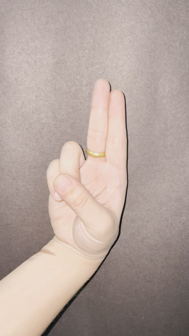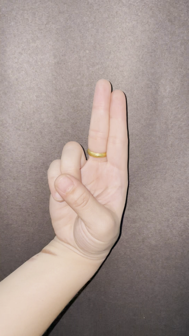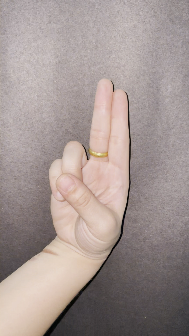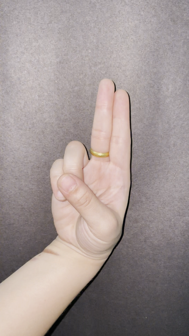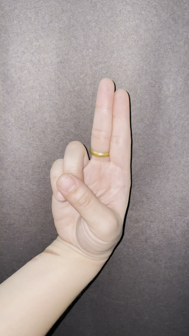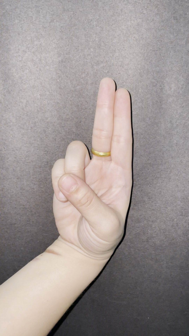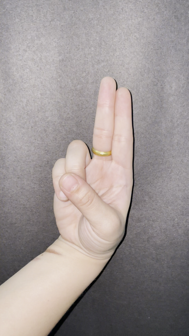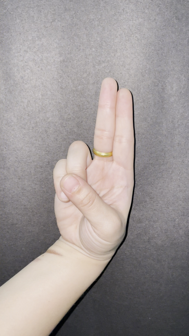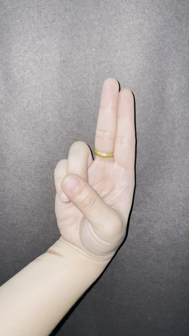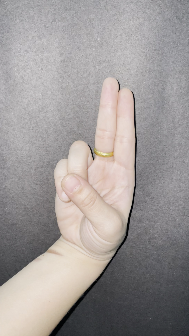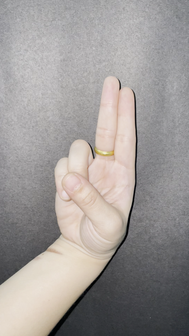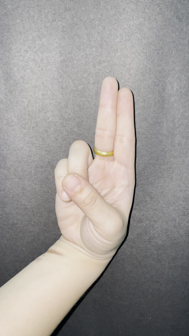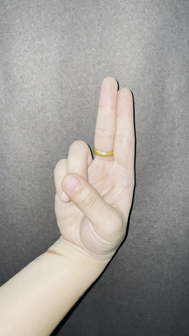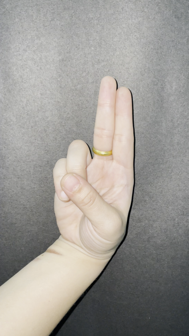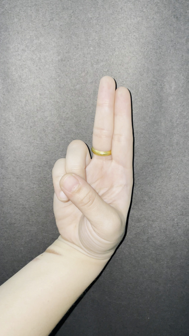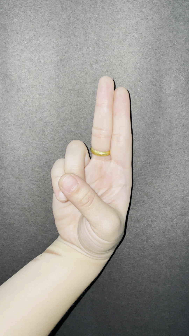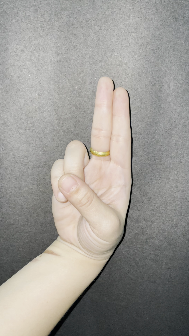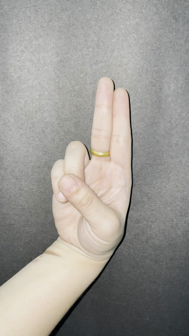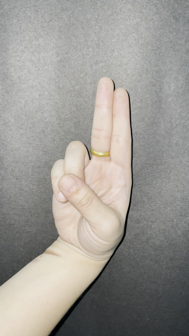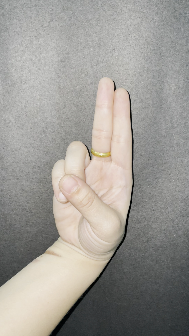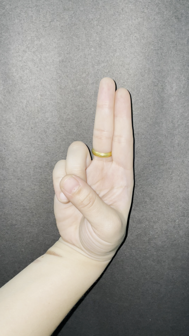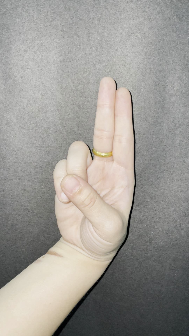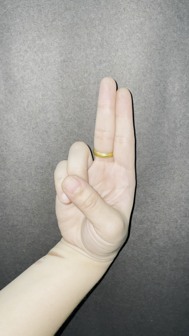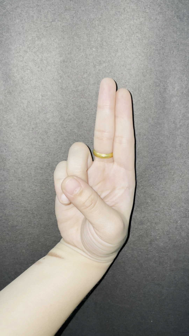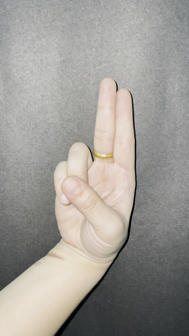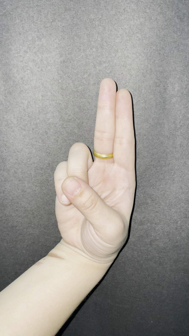भ